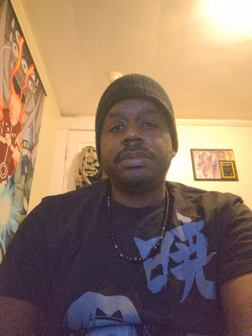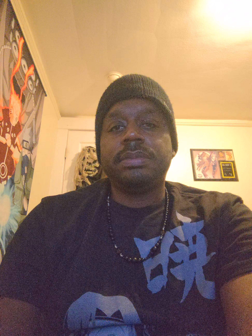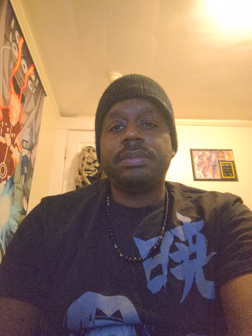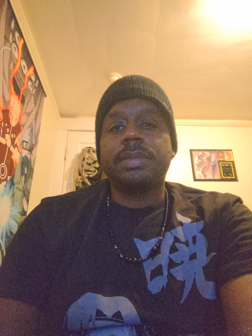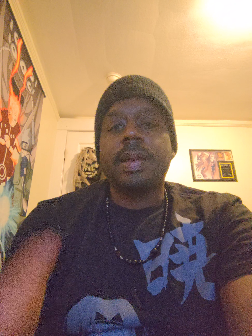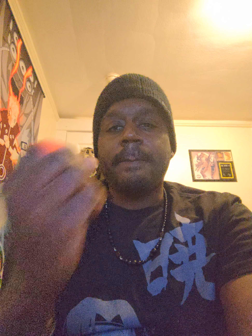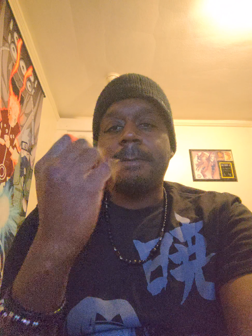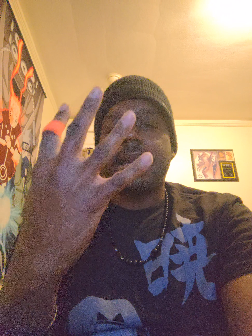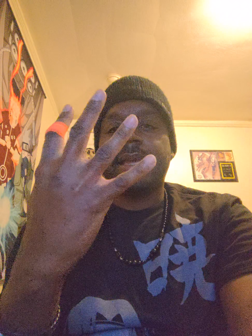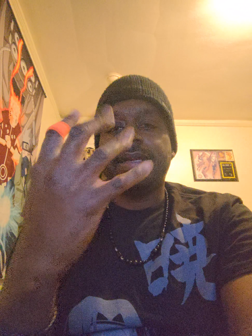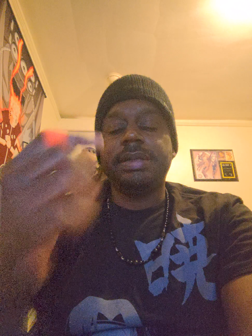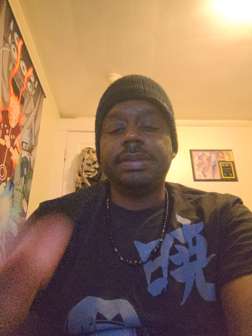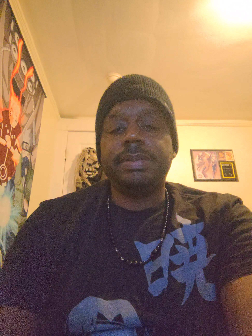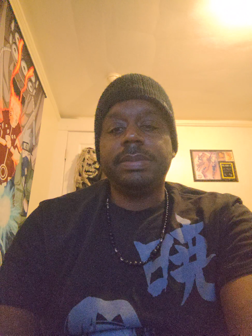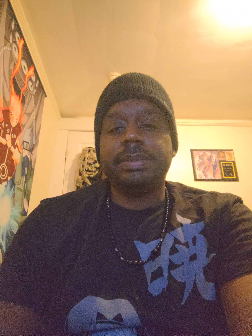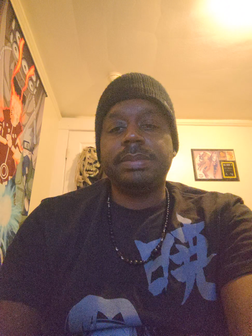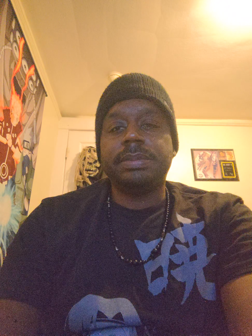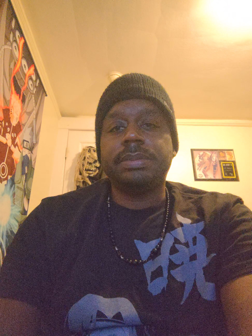many